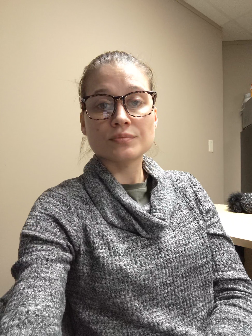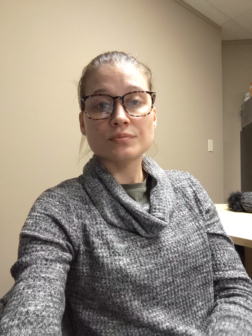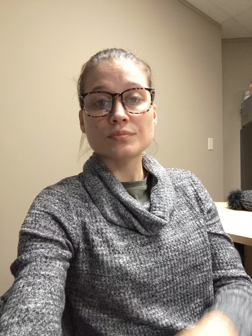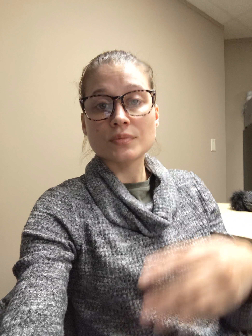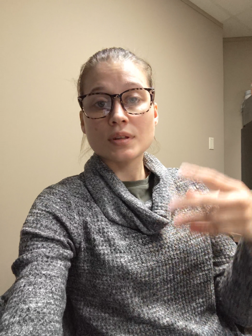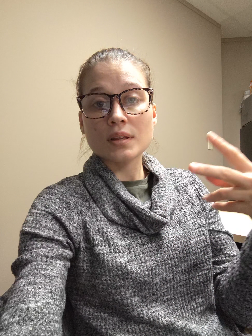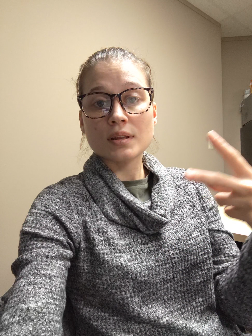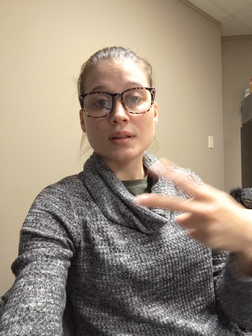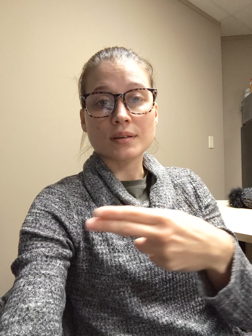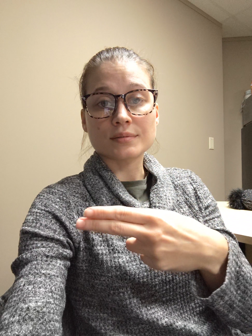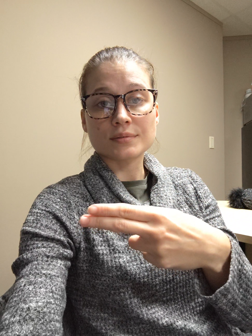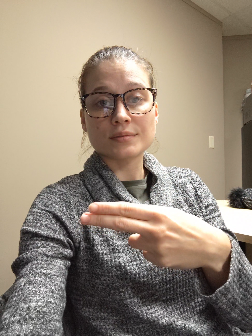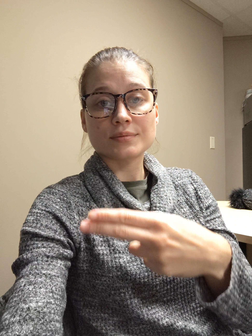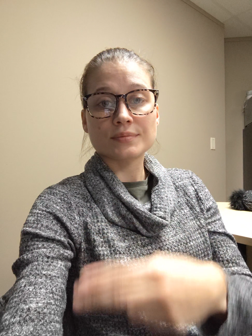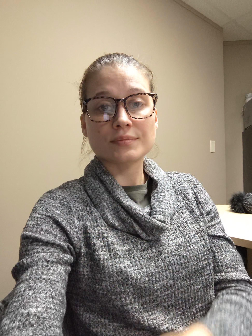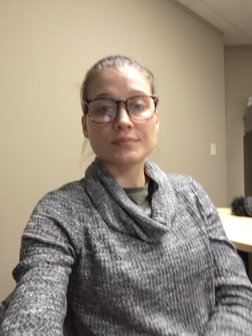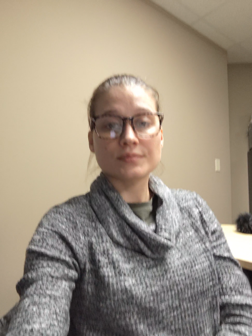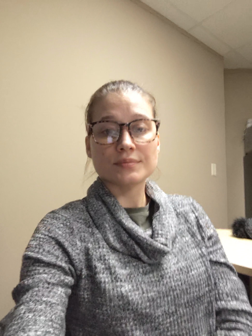cut